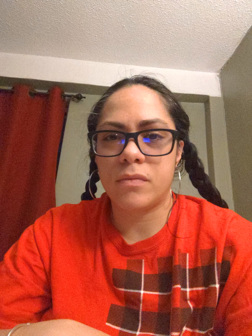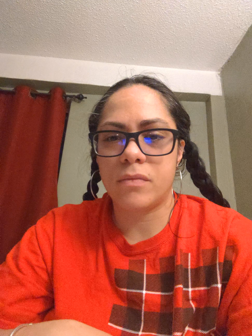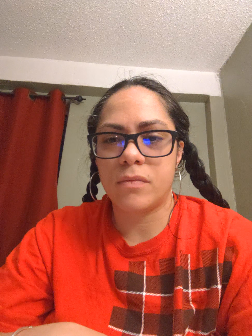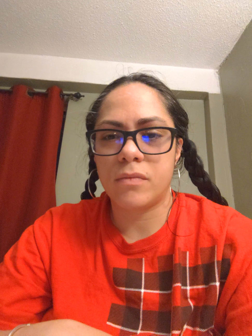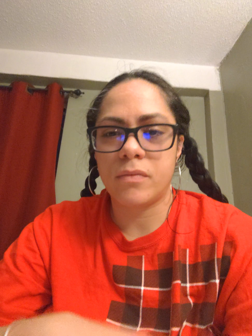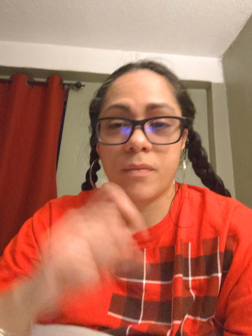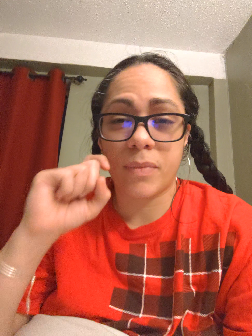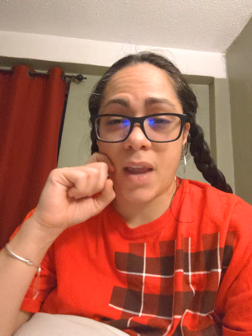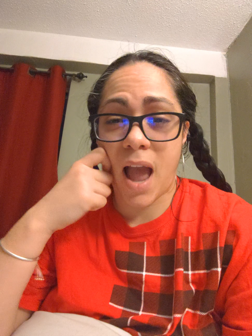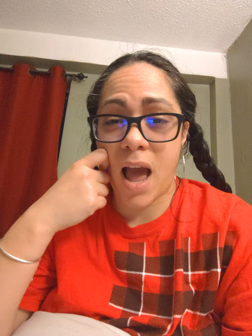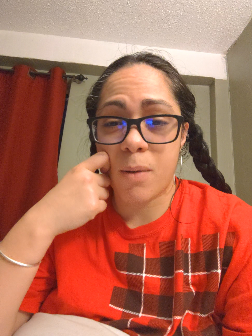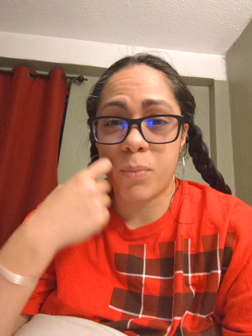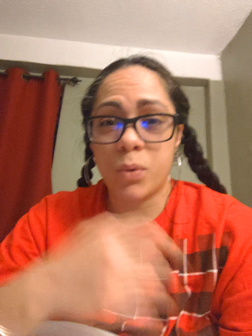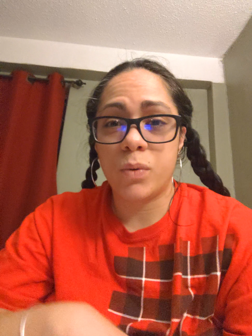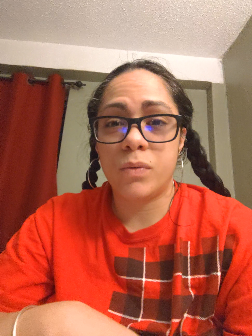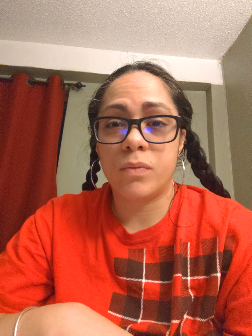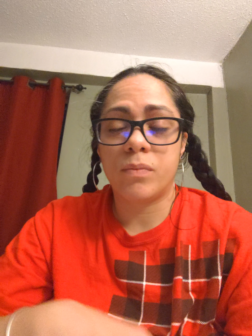apple